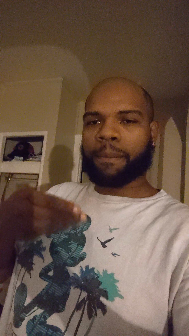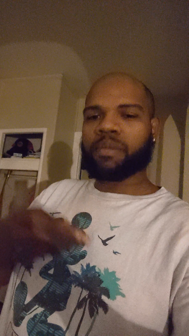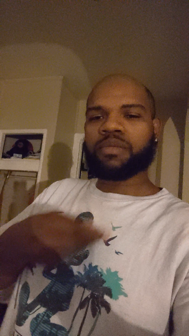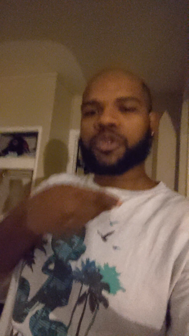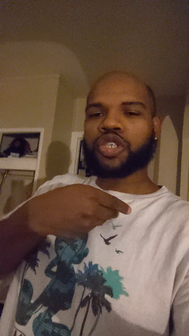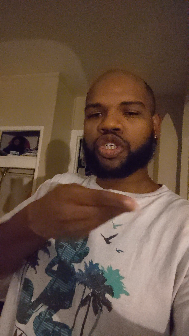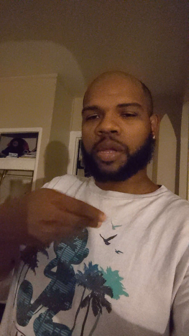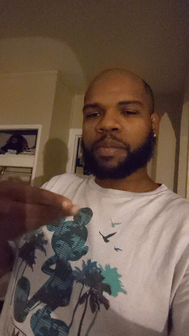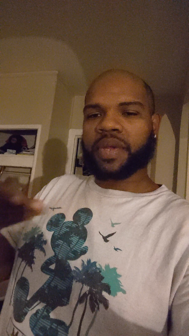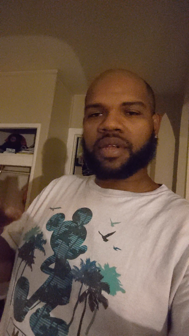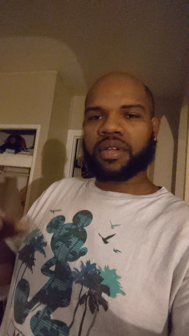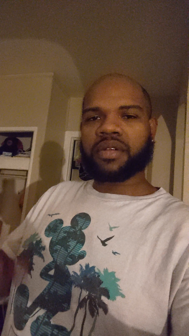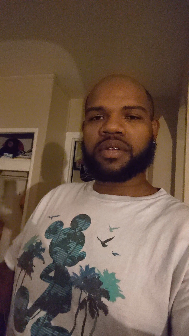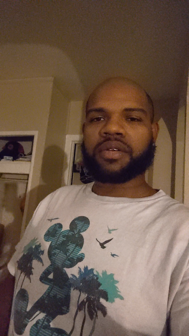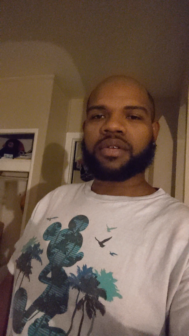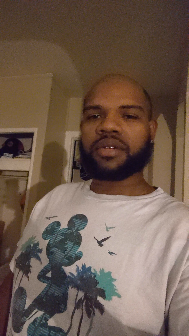shopping